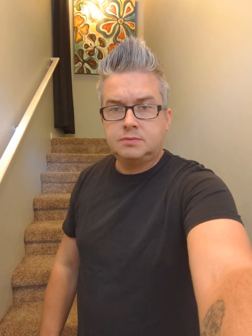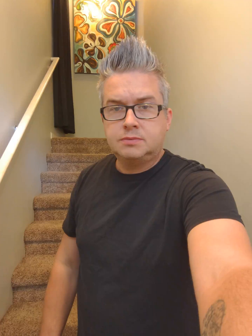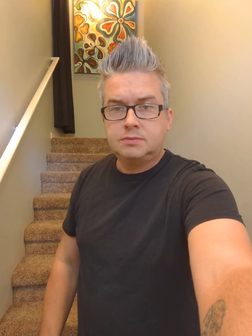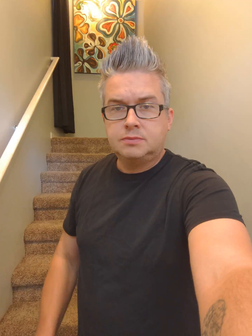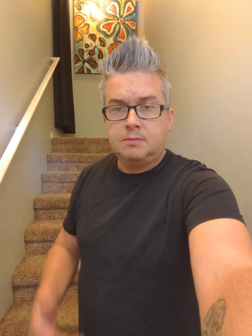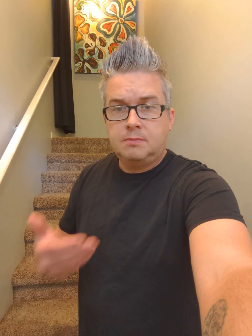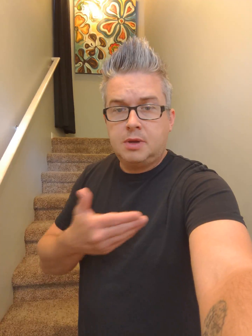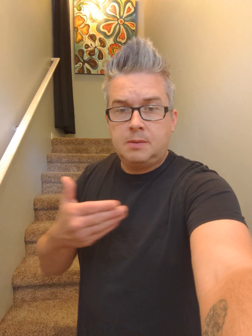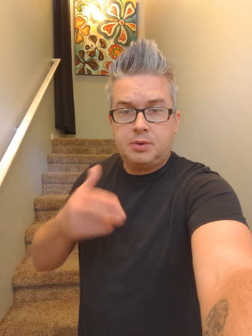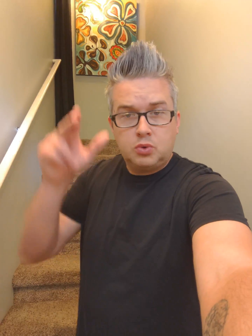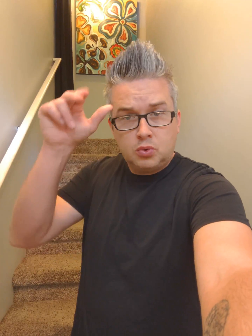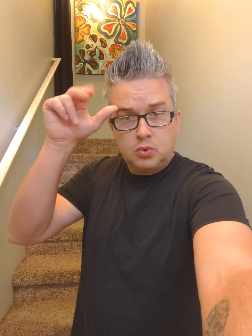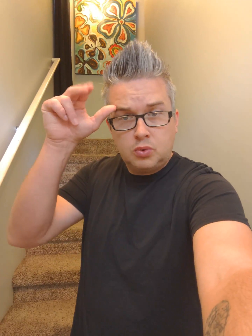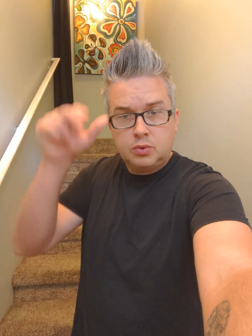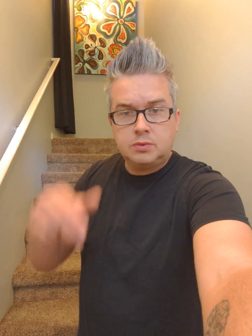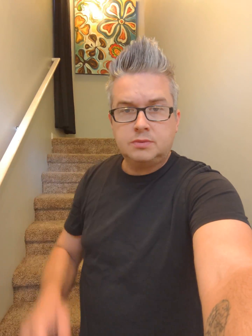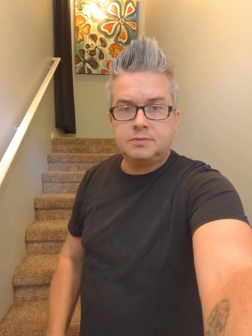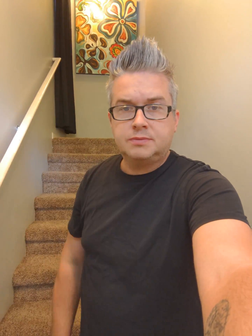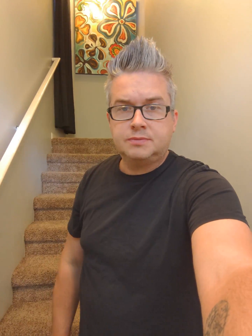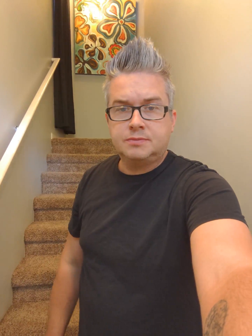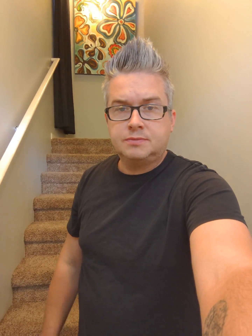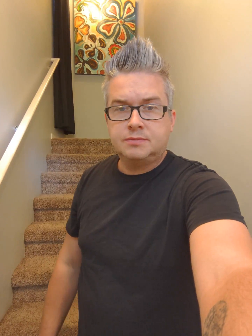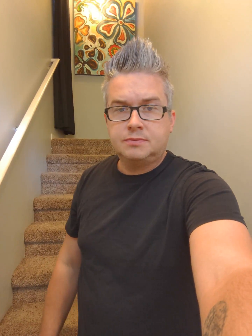pony